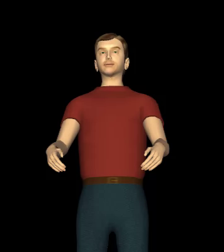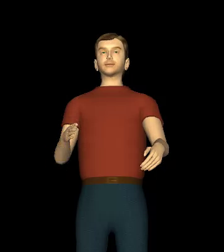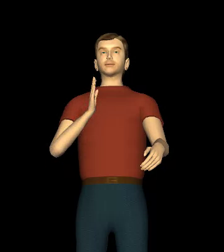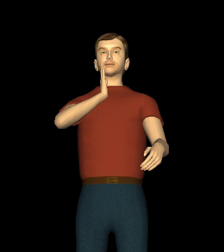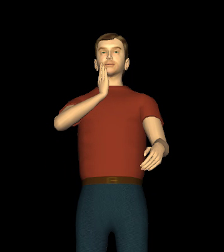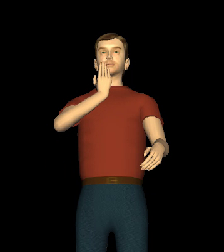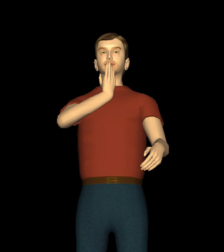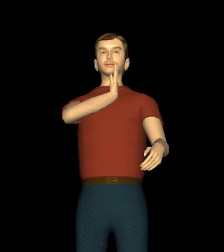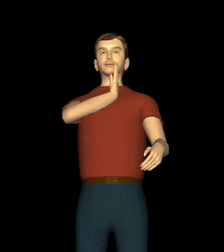جانفي